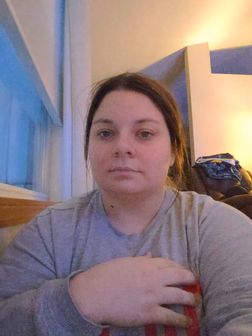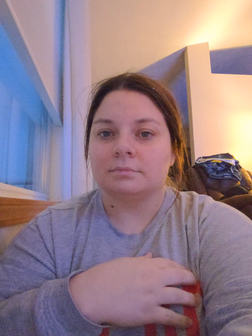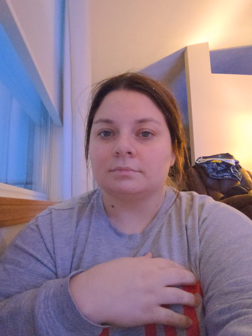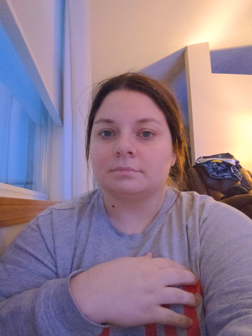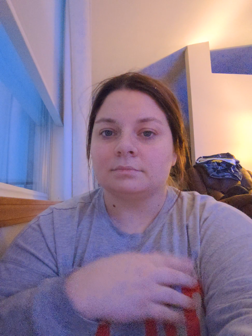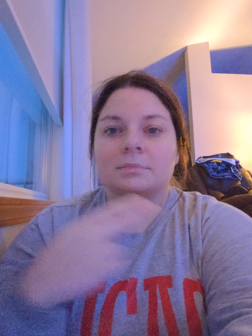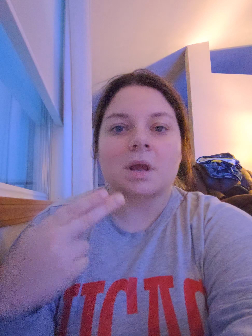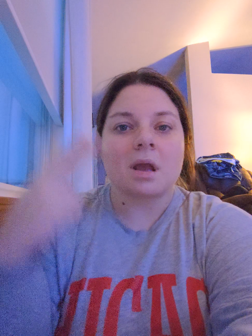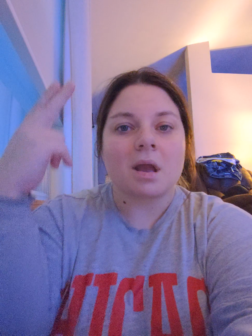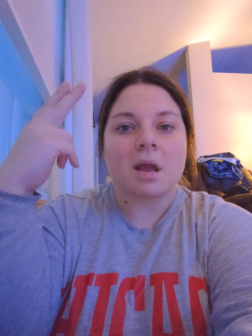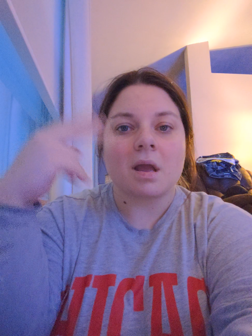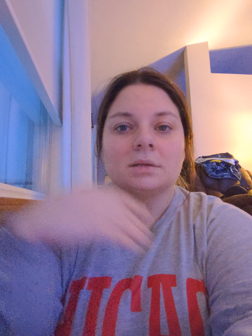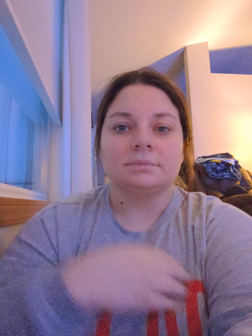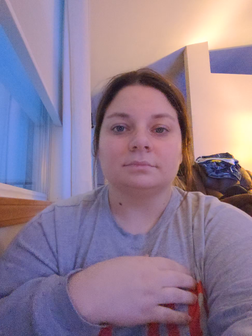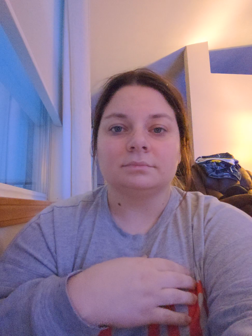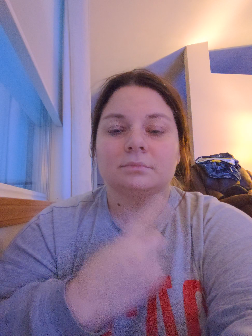high